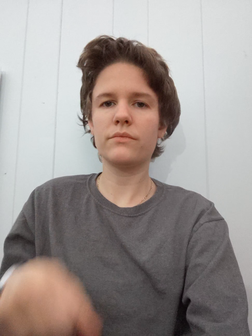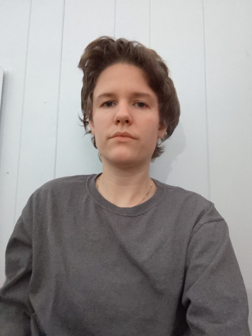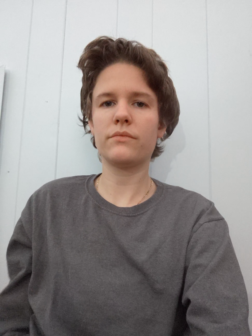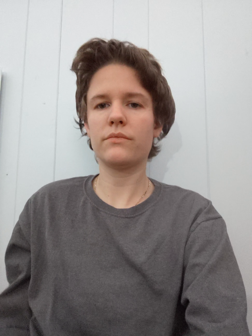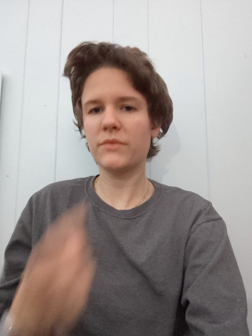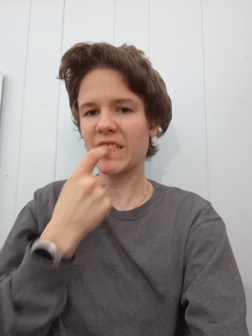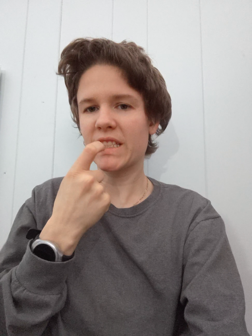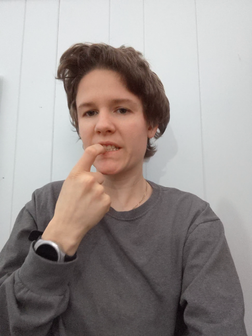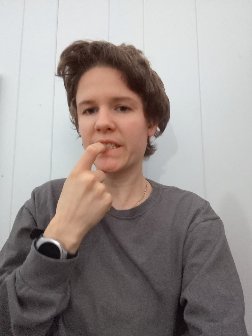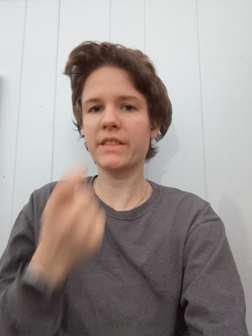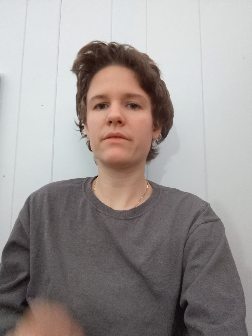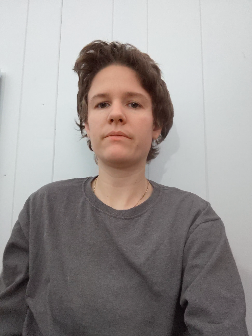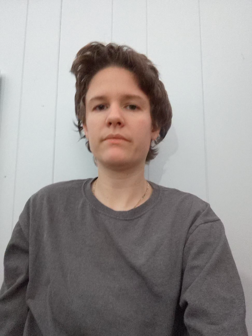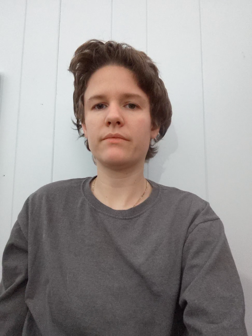tooth